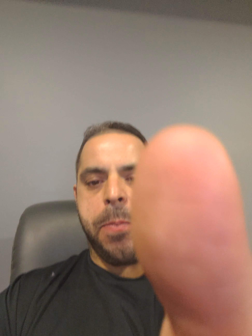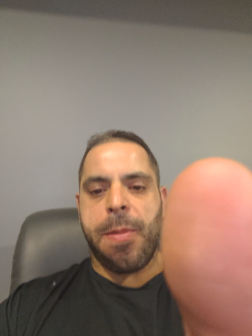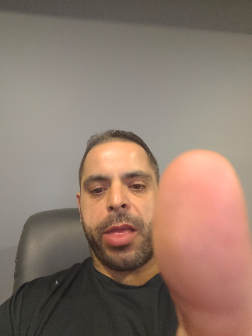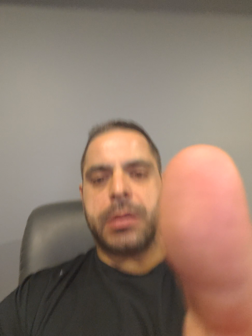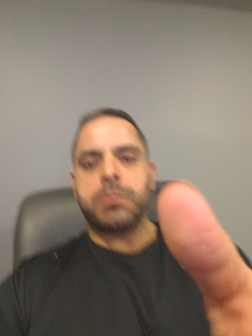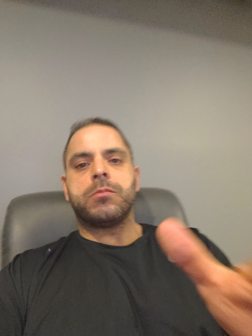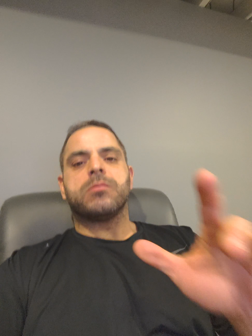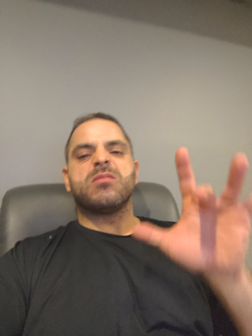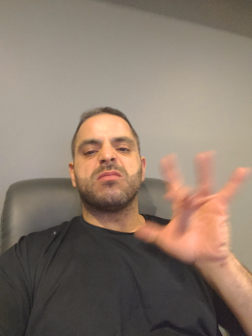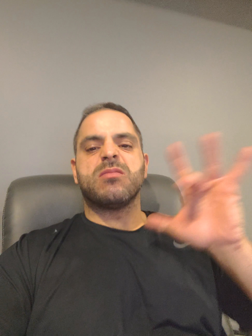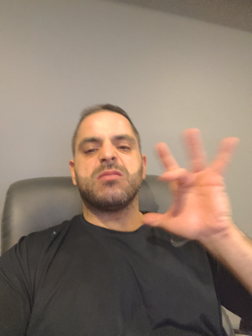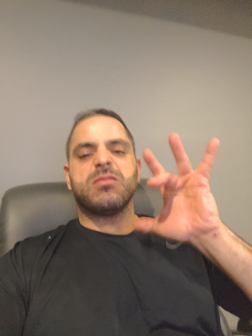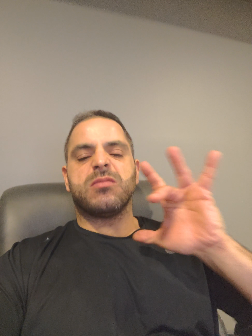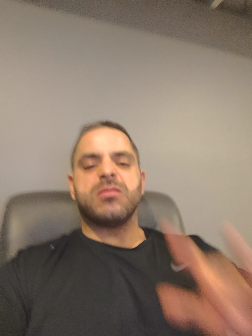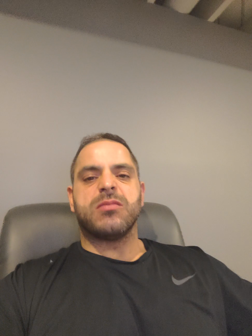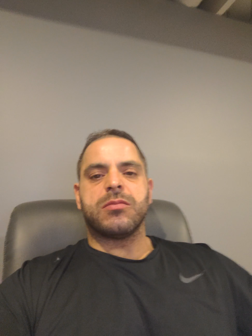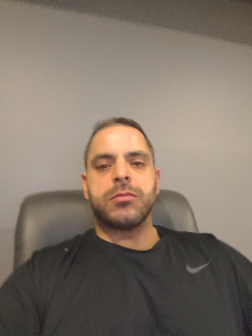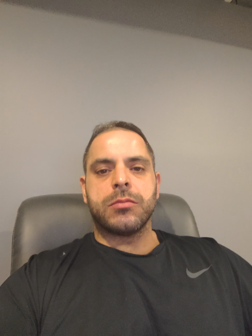yucky